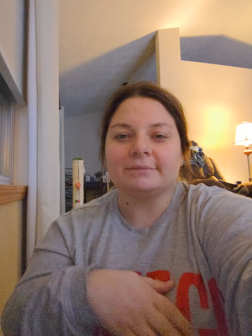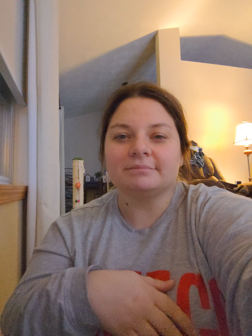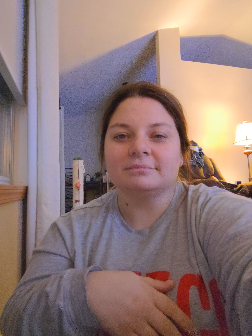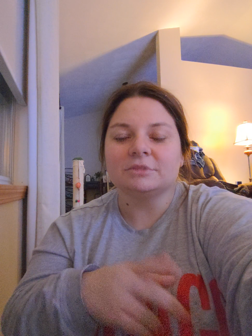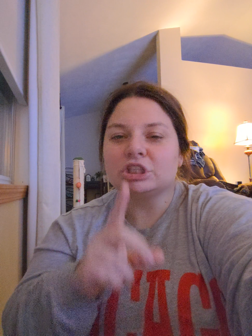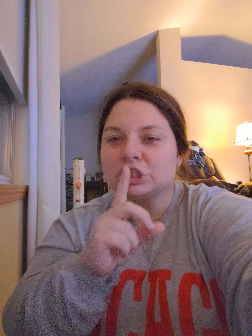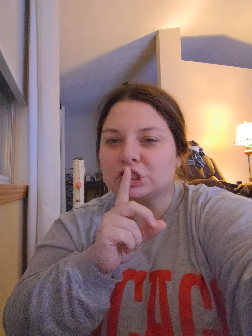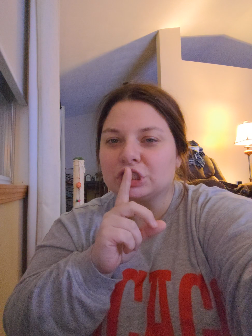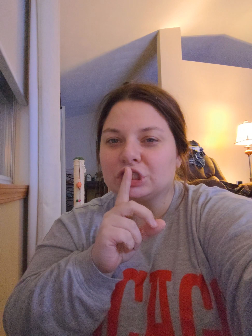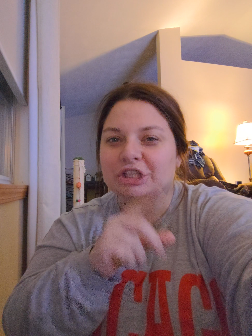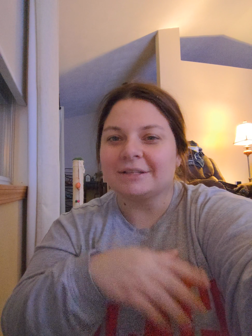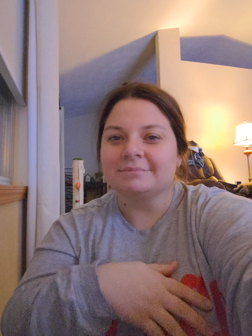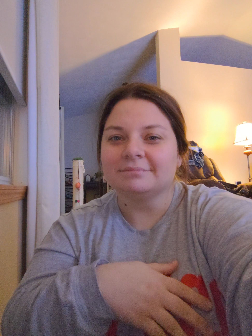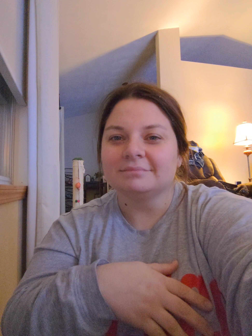shhh